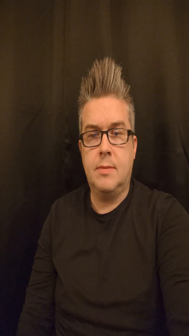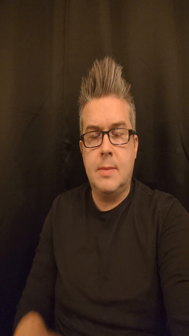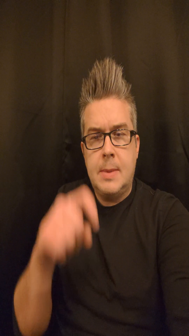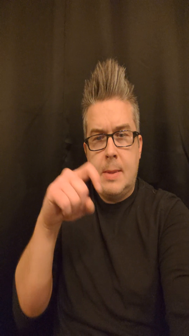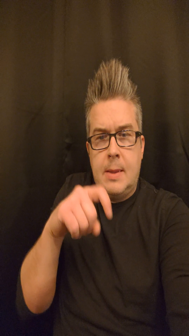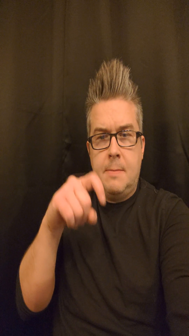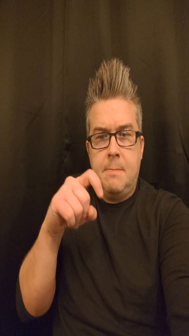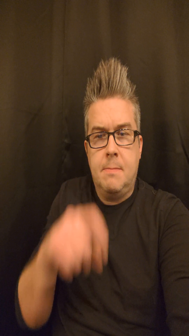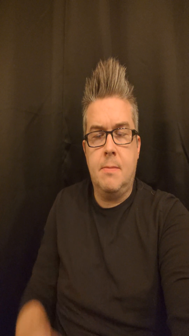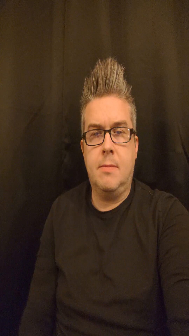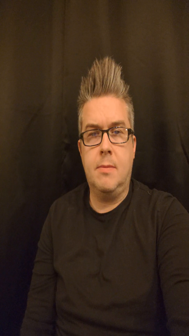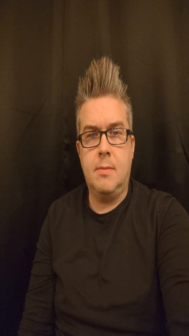time